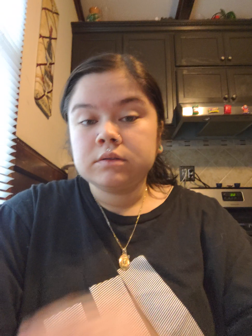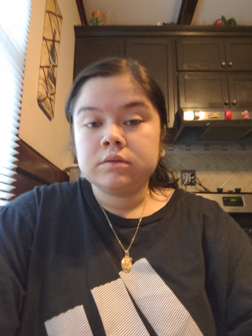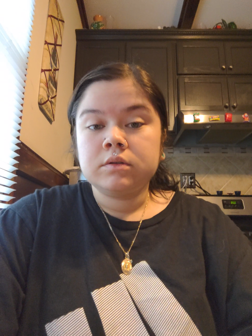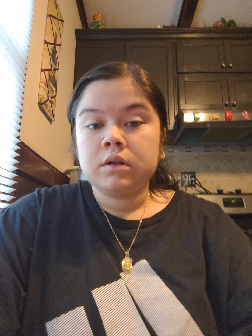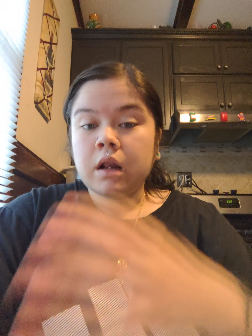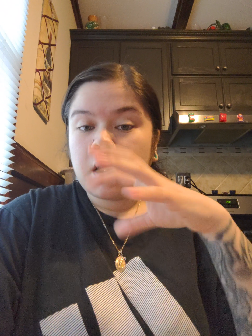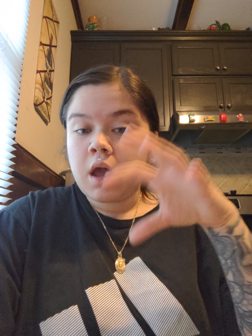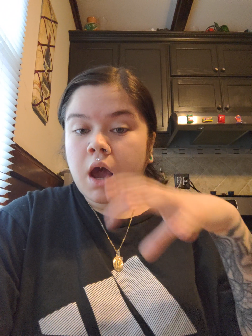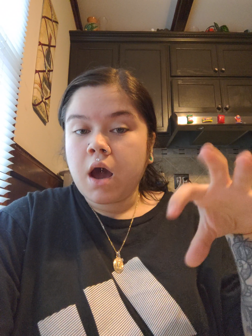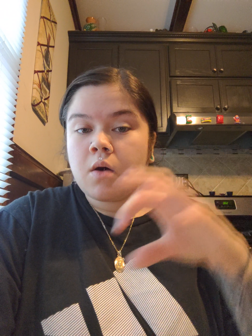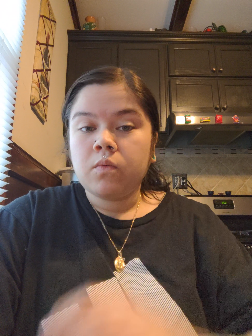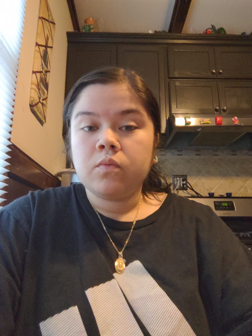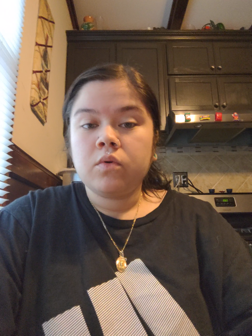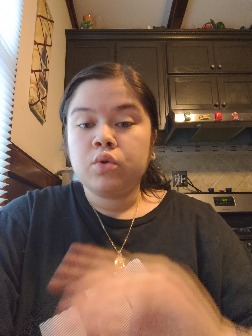cloud